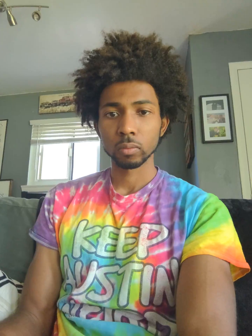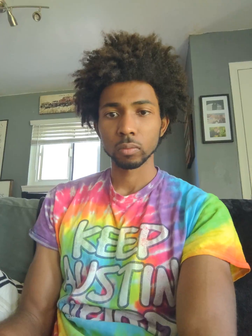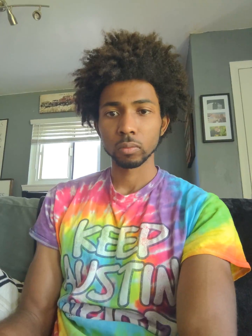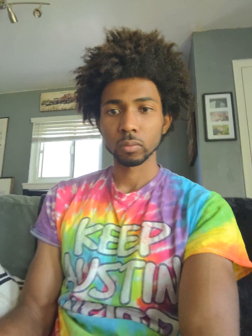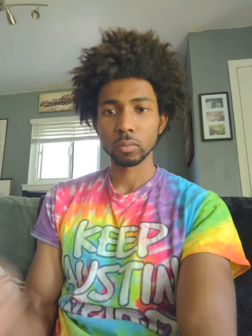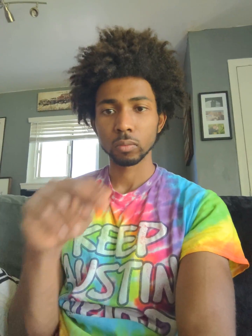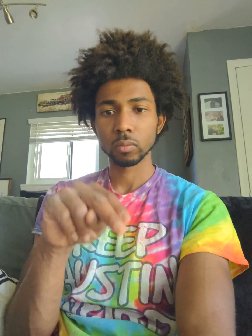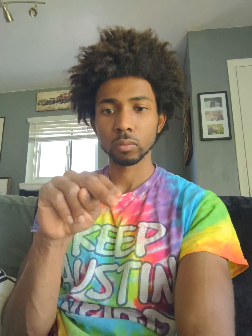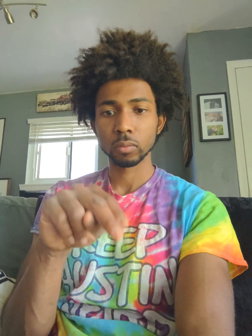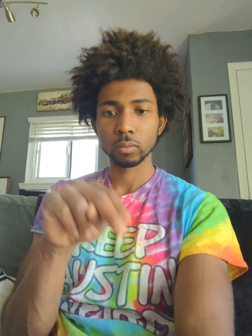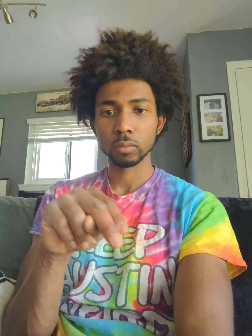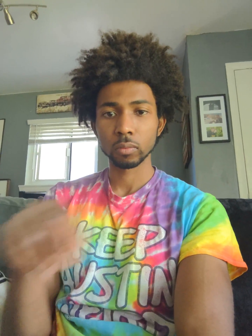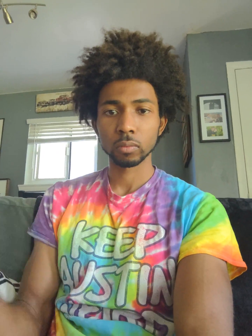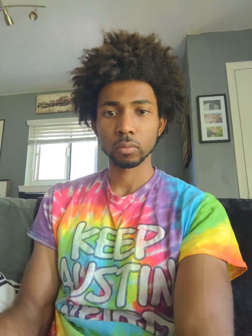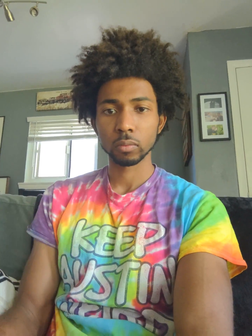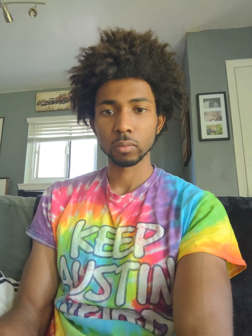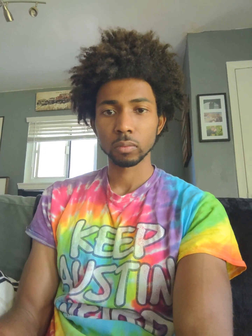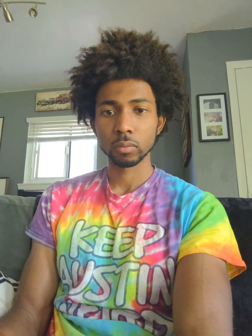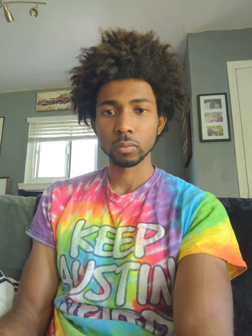nurse